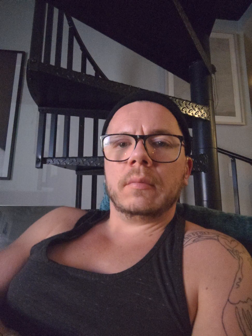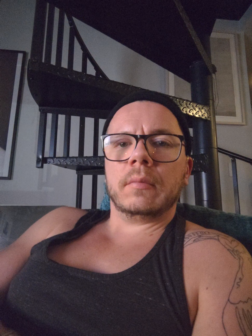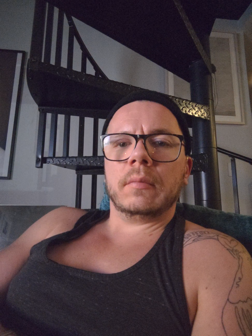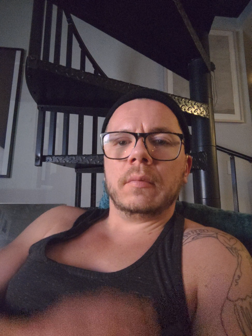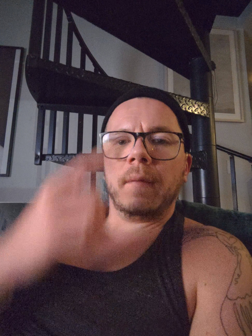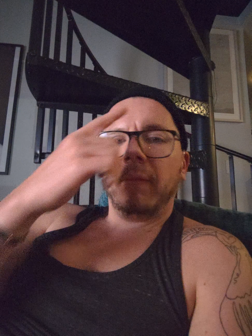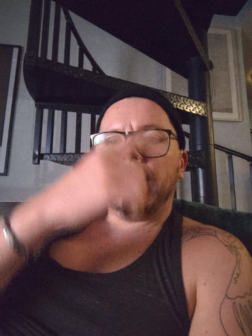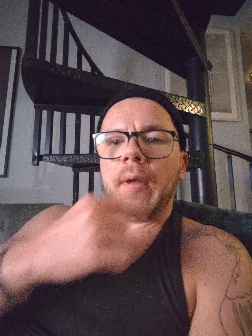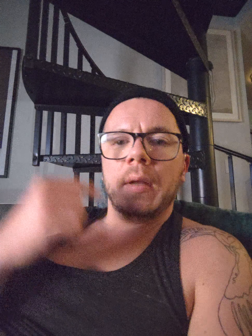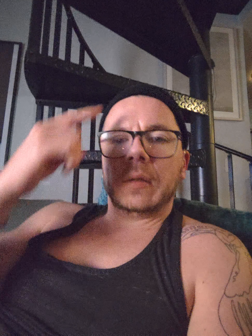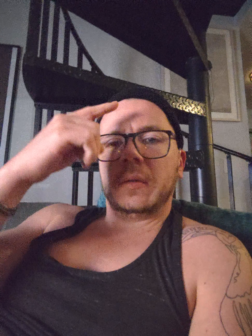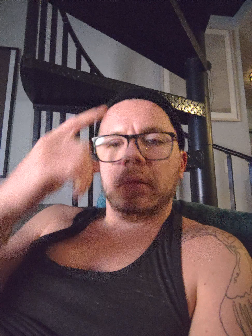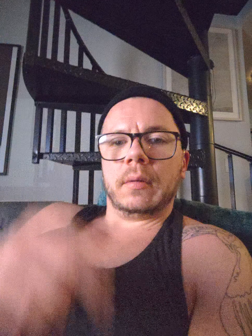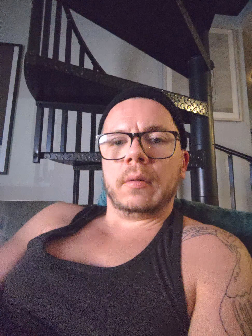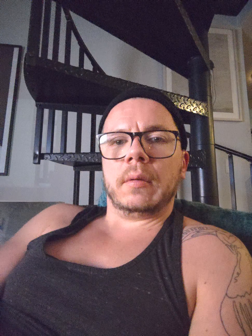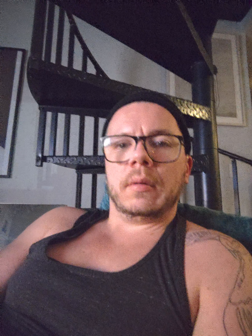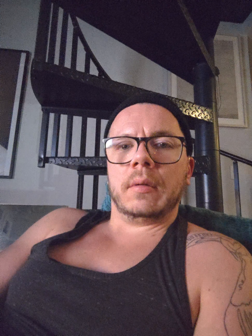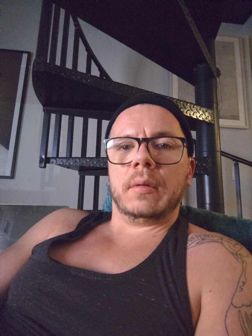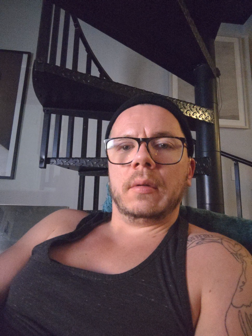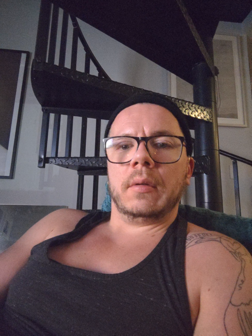face